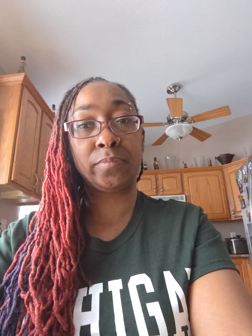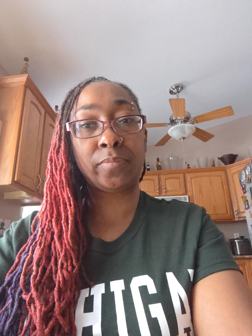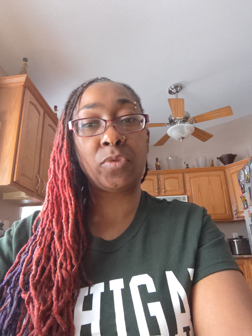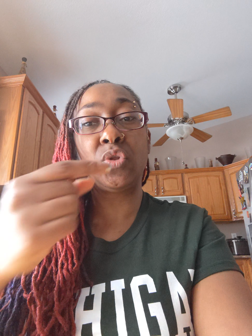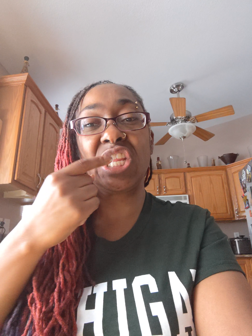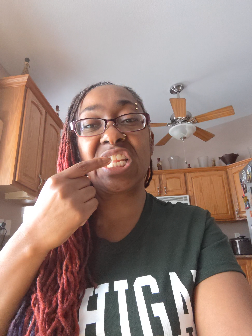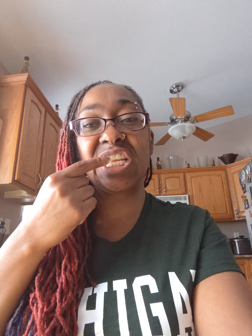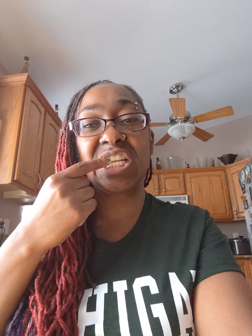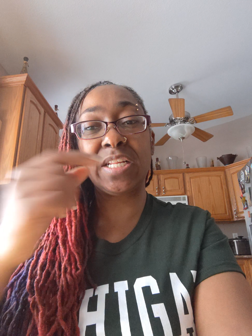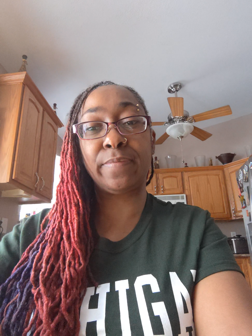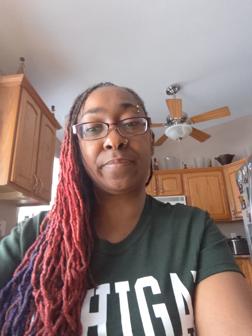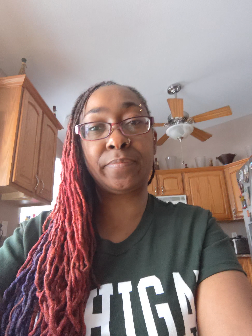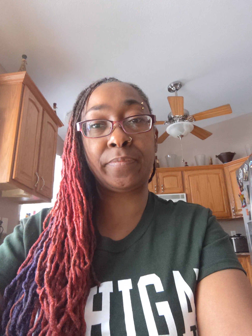tooth